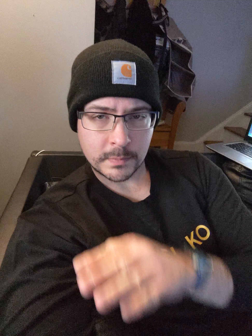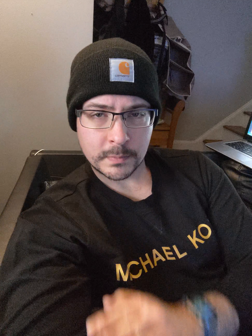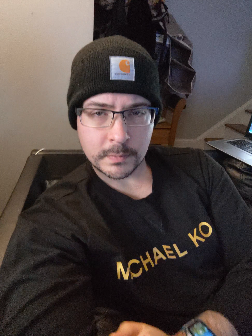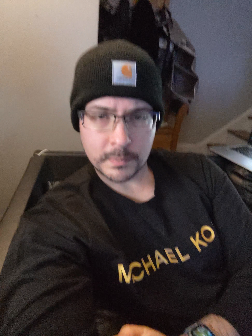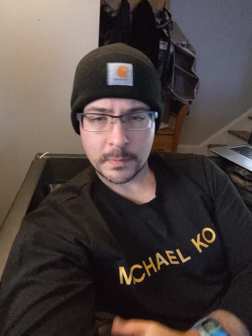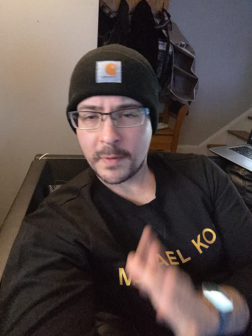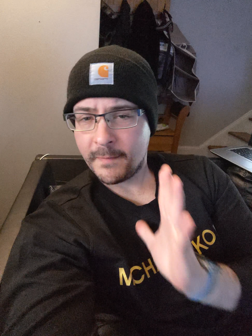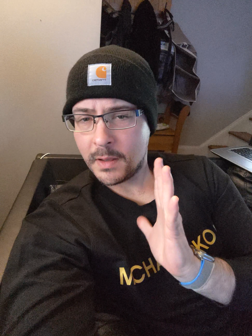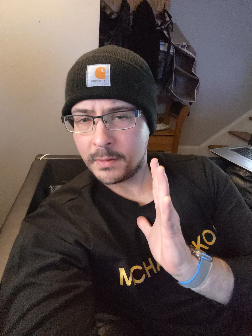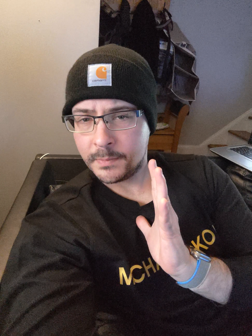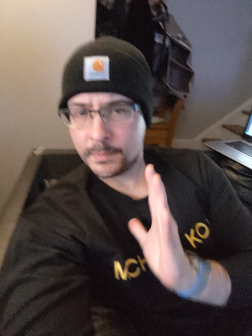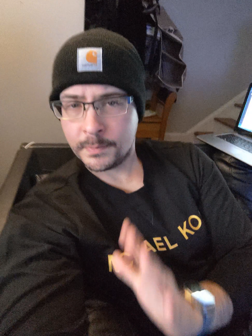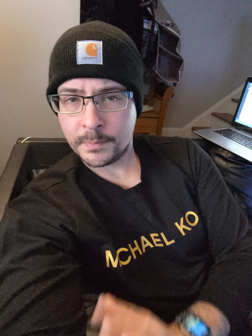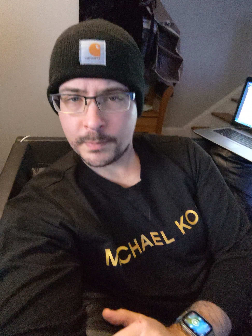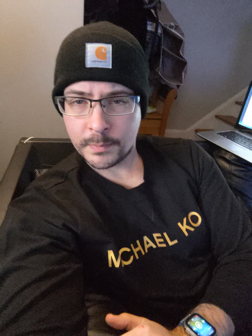fine